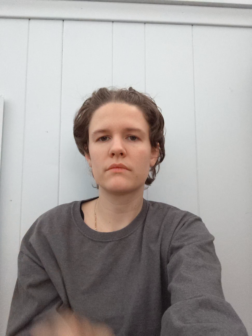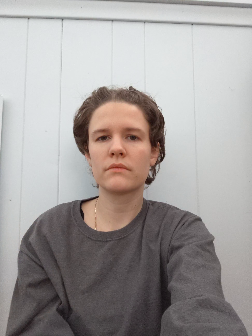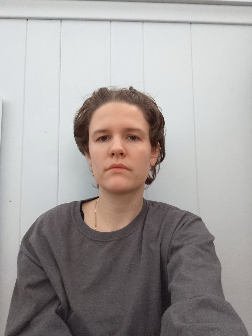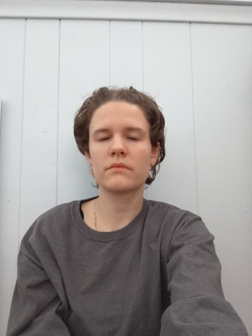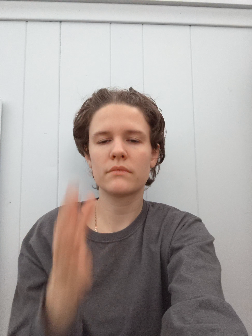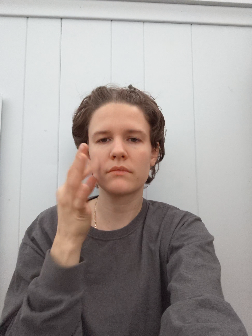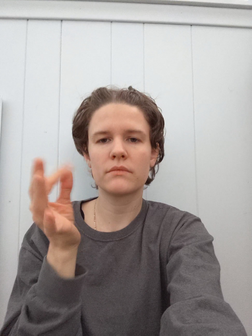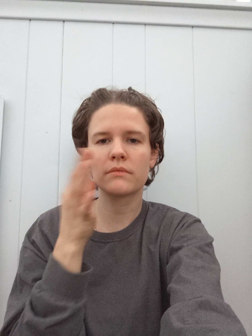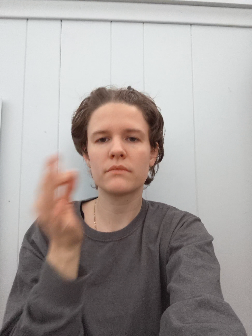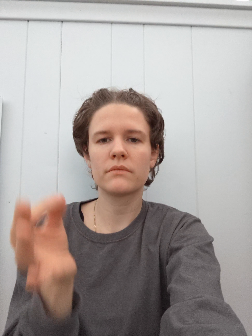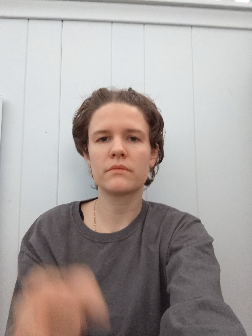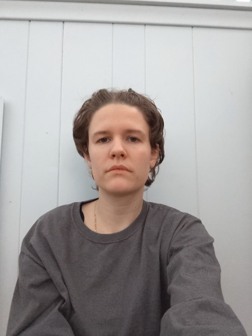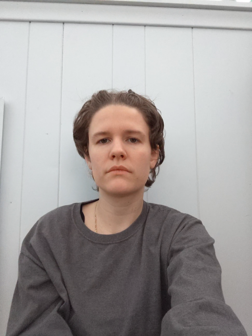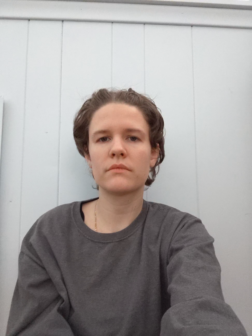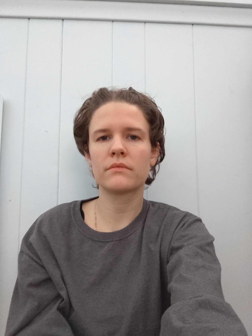cat